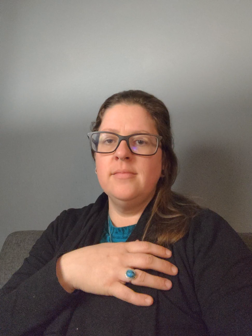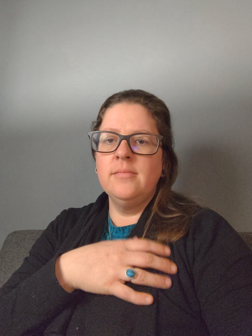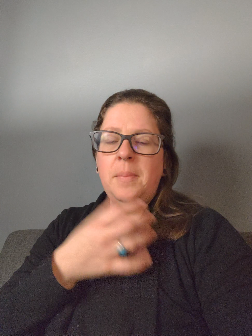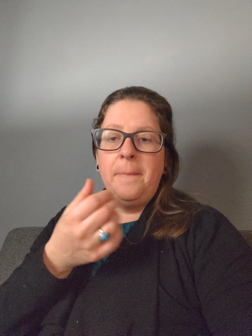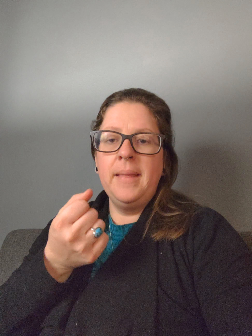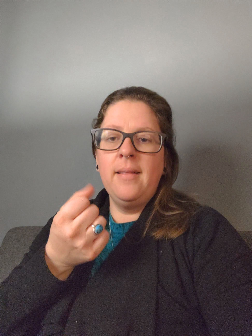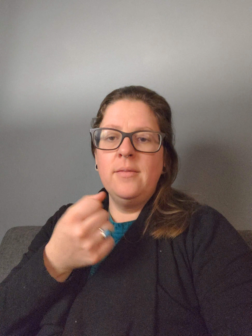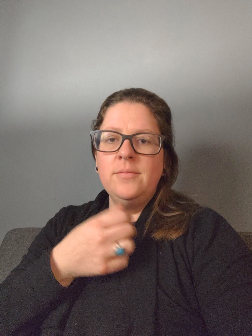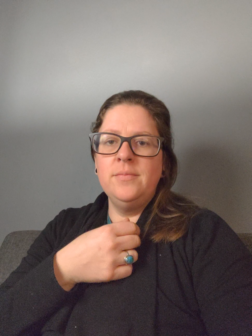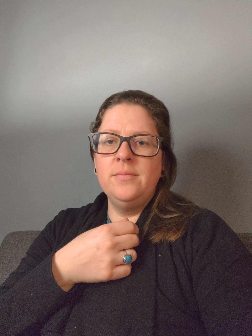milk